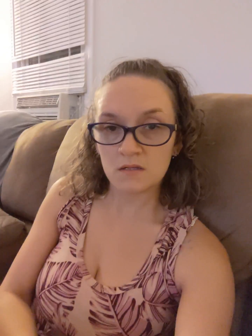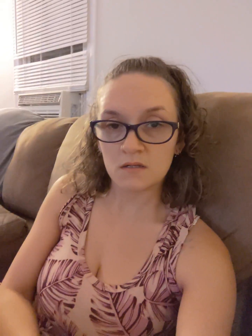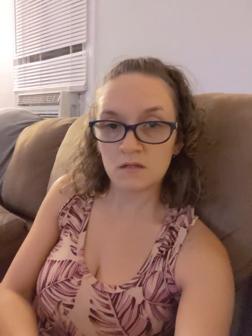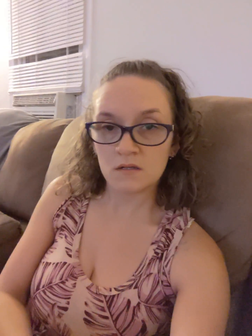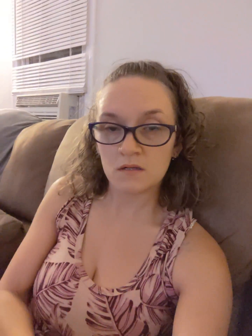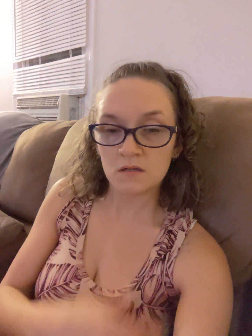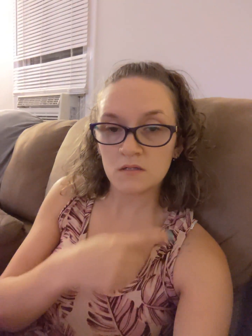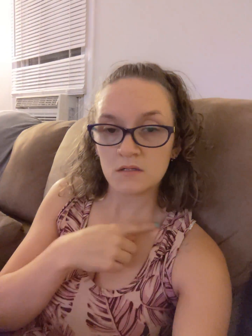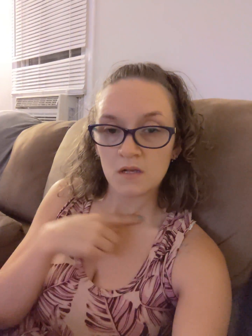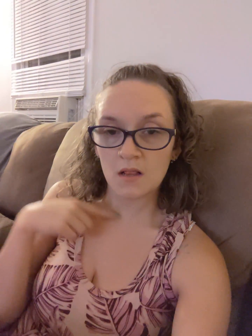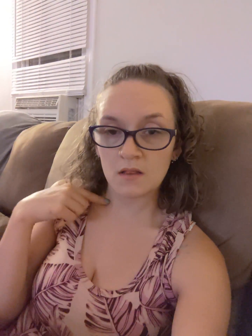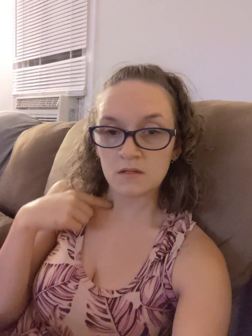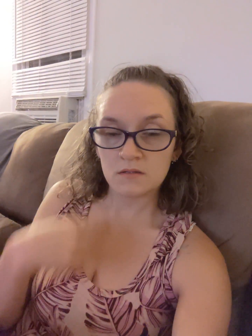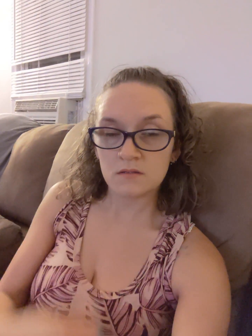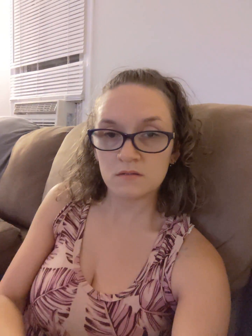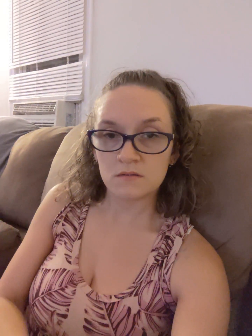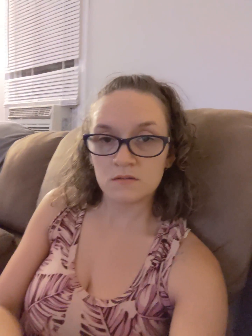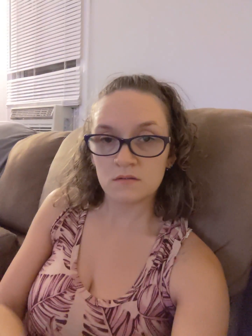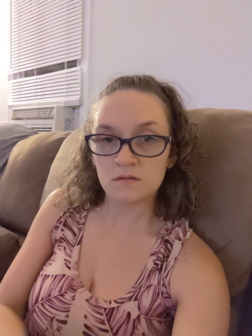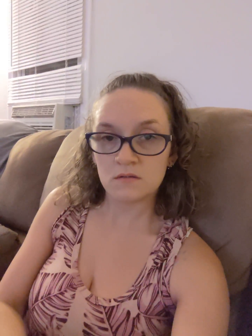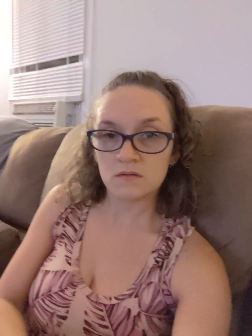necklace